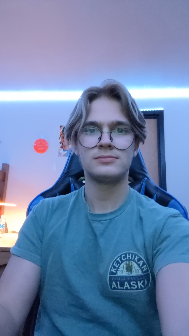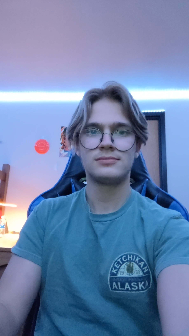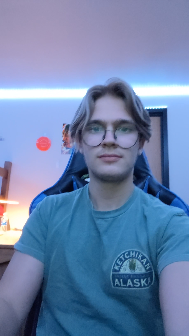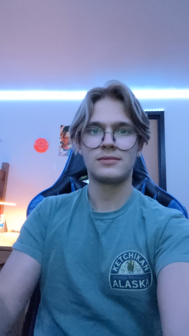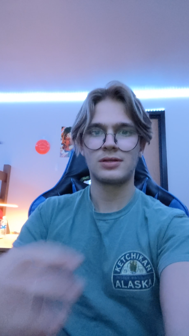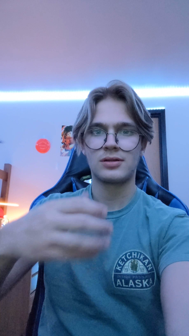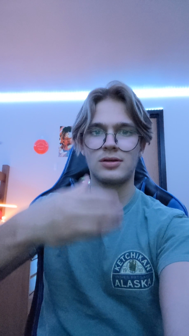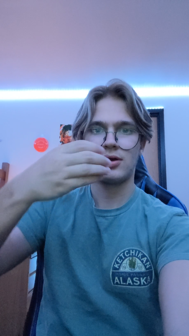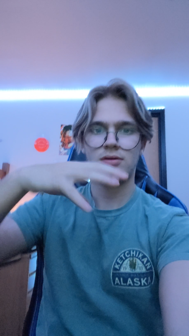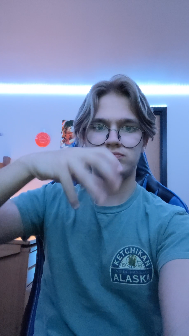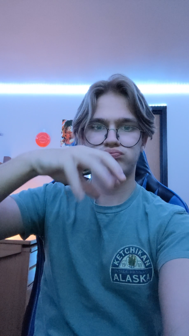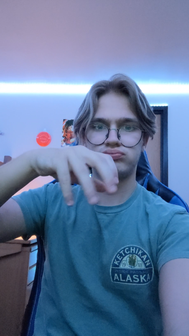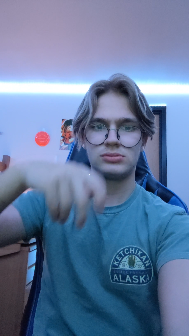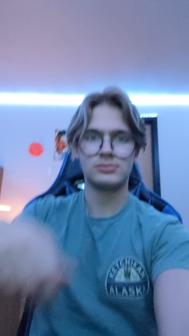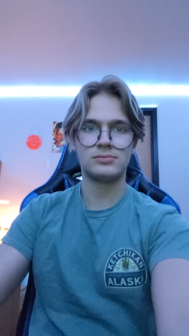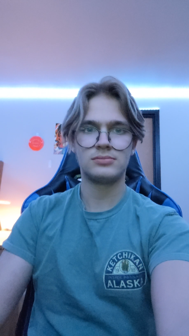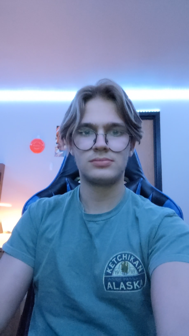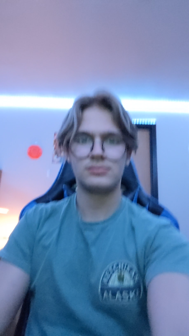jar